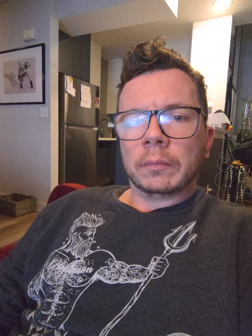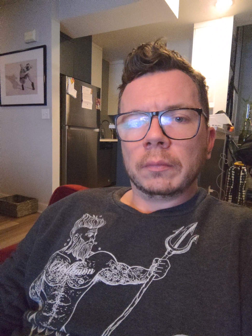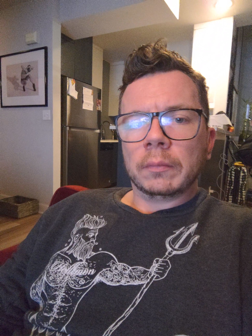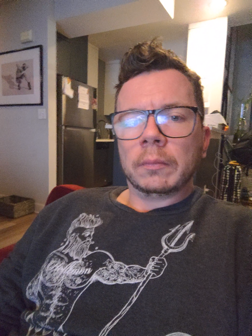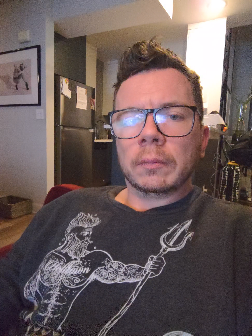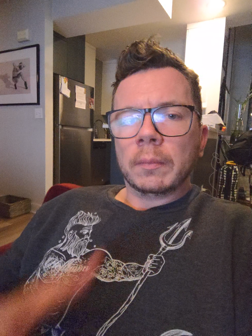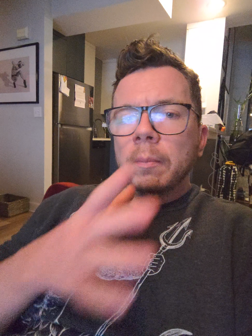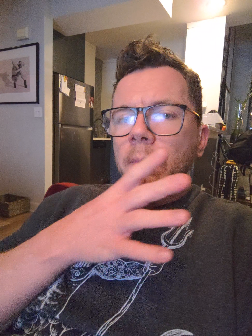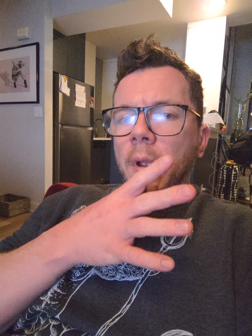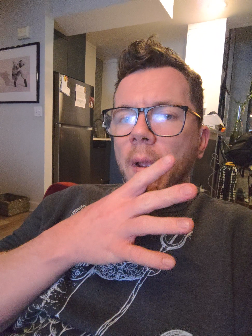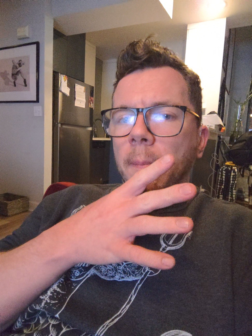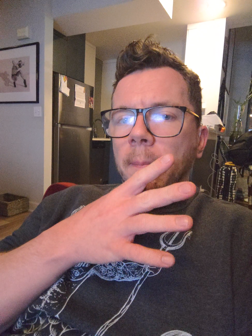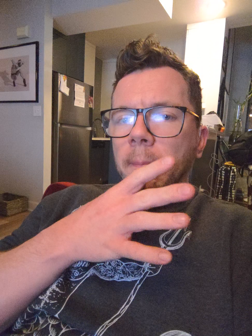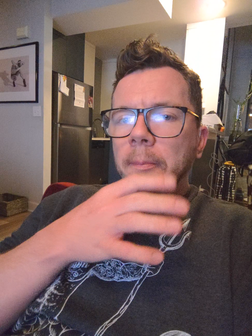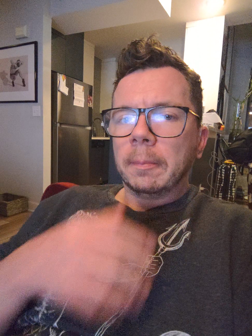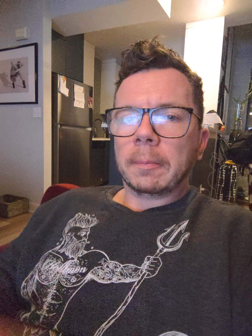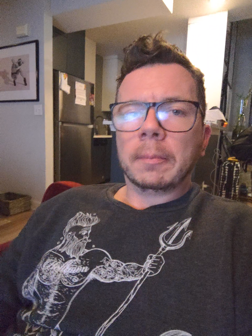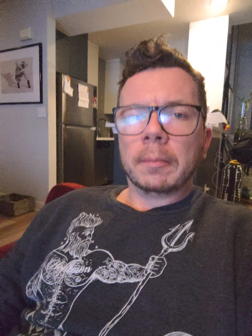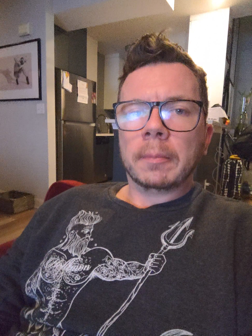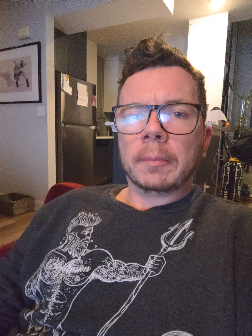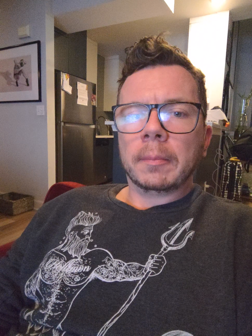mom